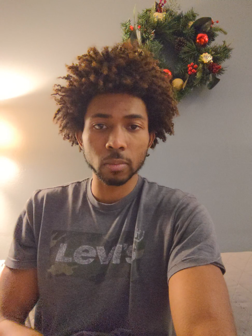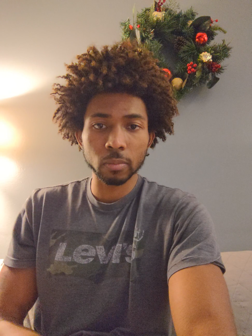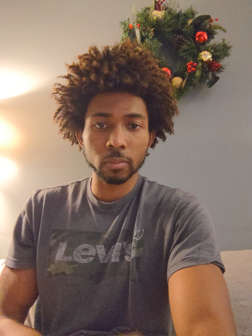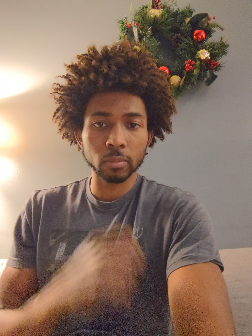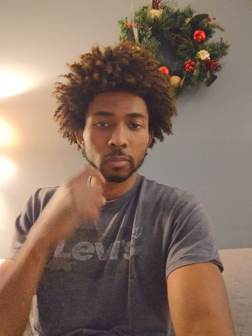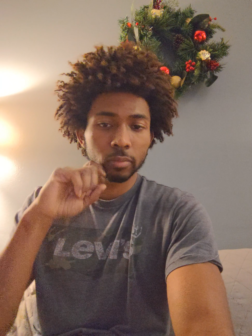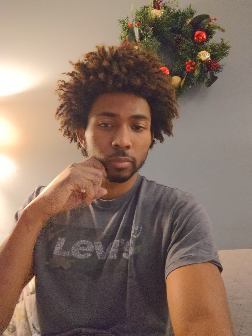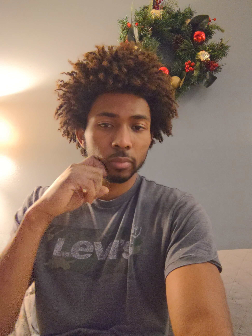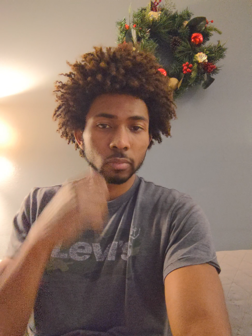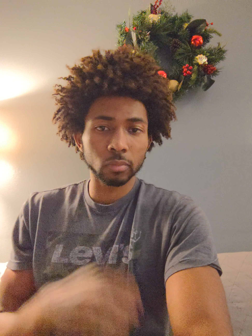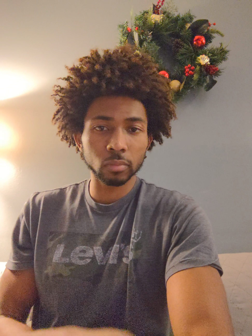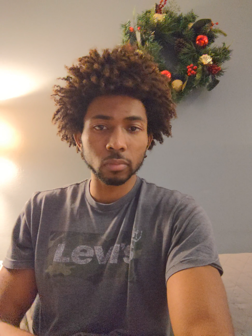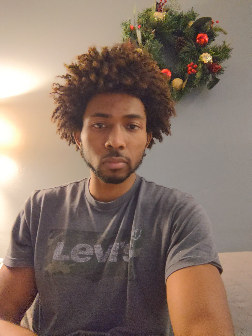apple